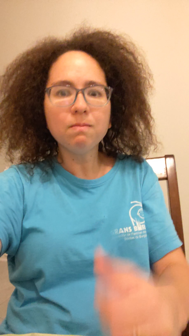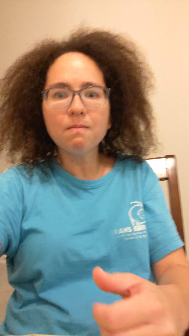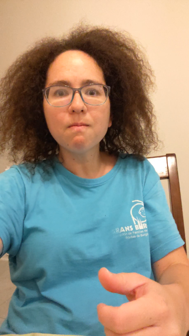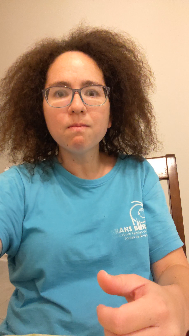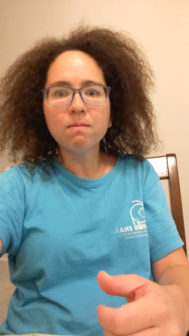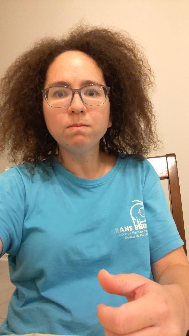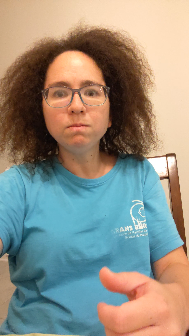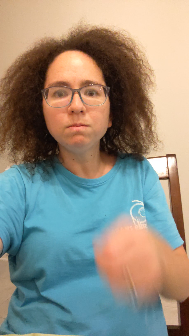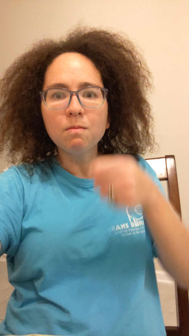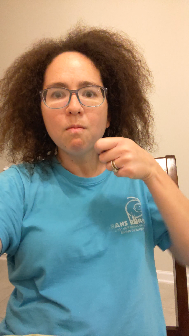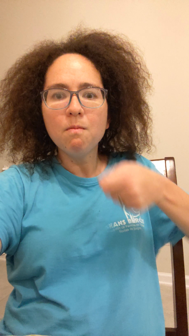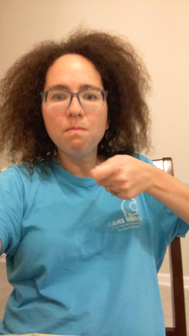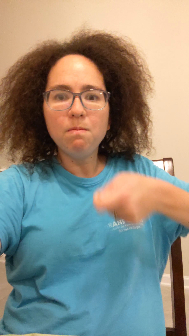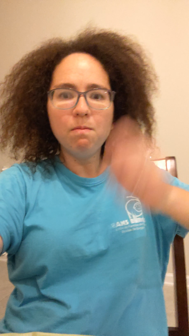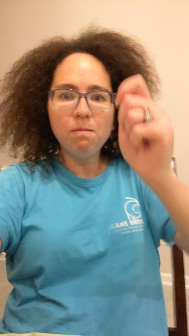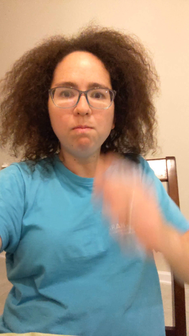shovel